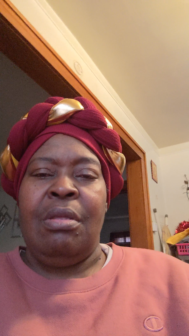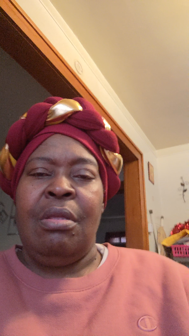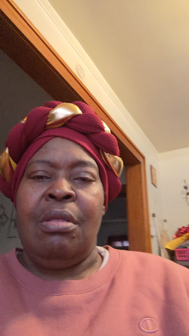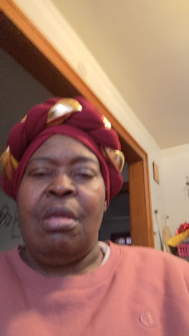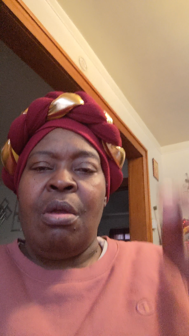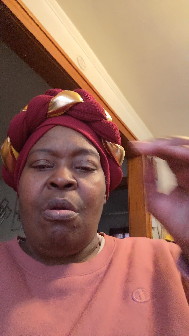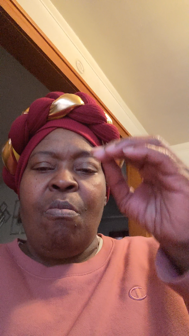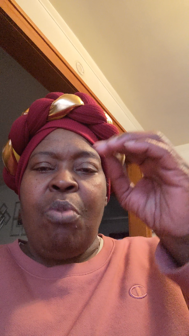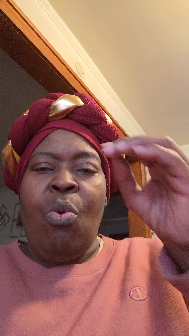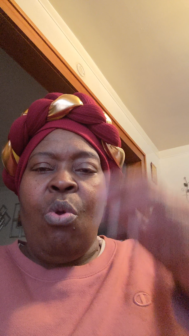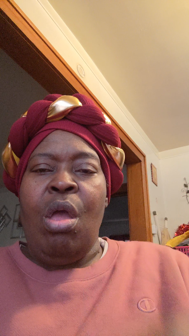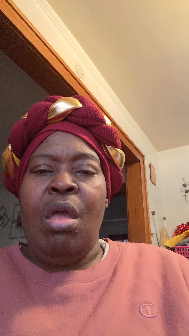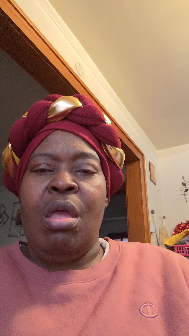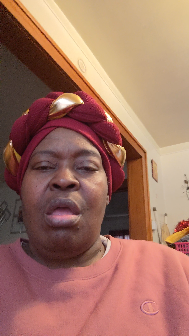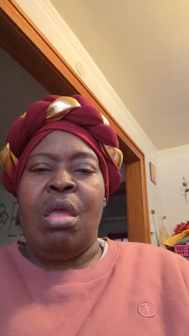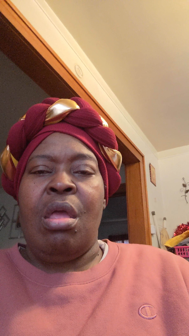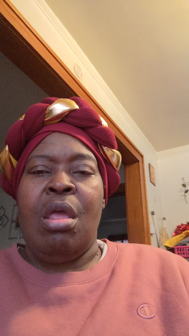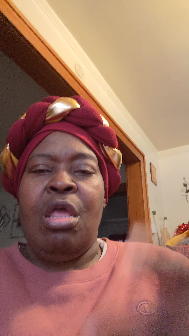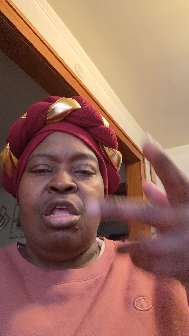sheep